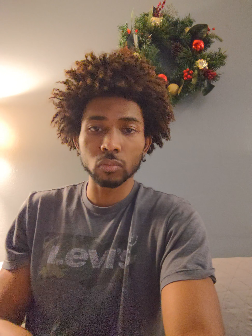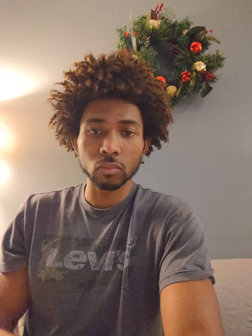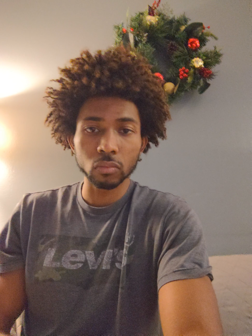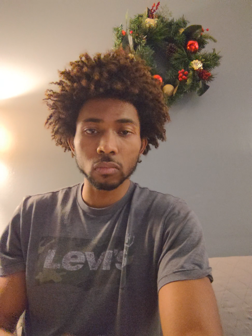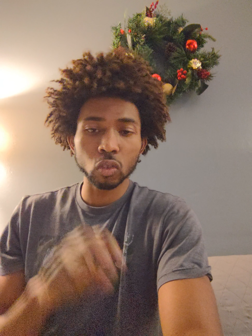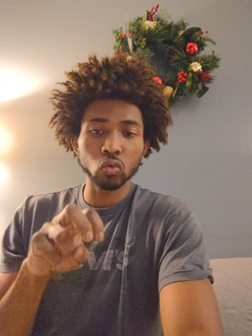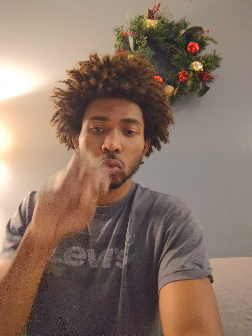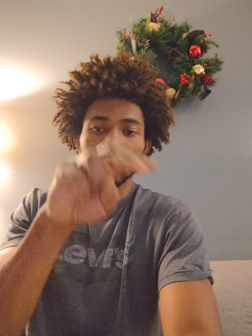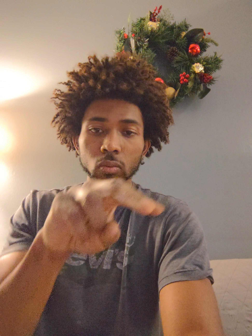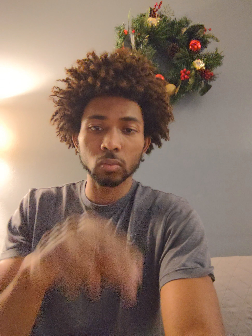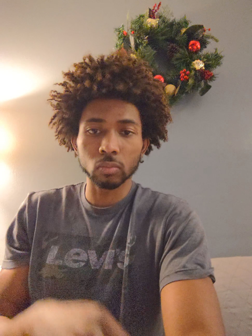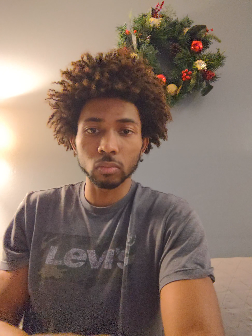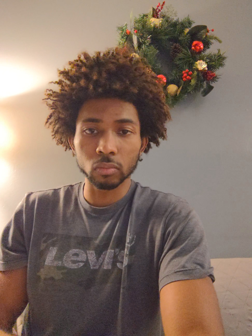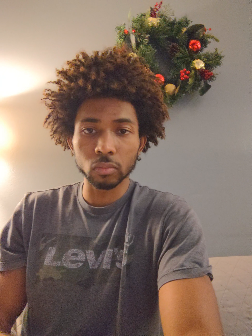jump